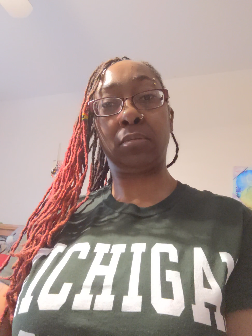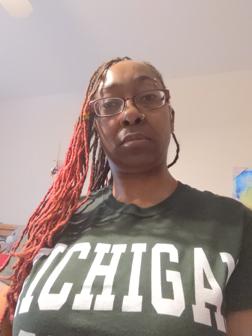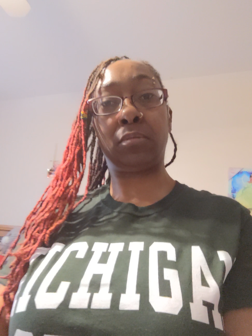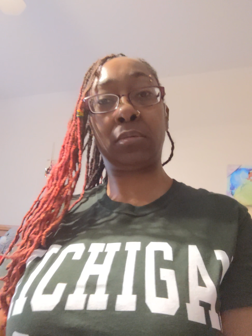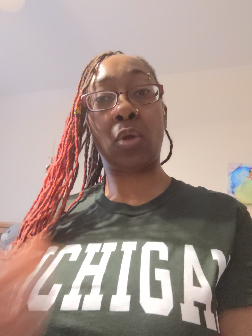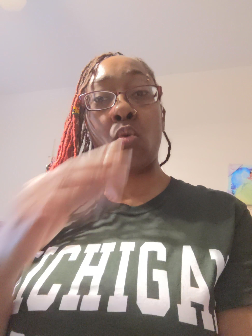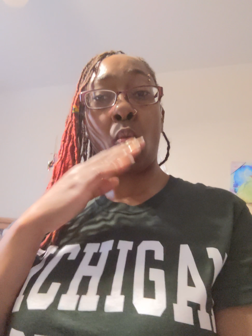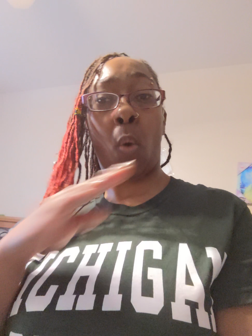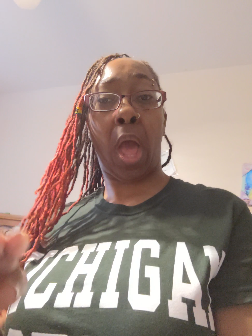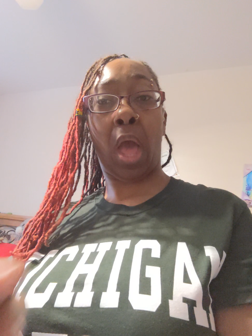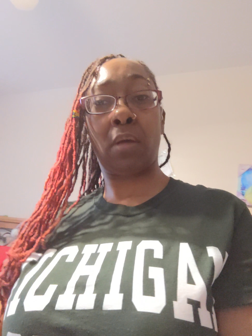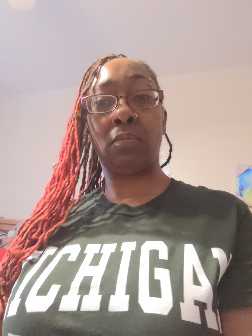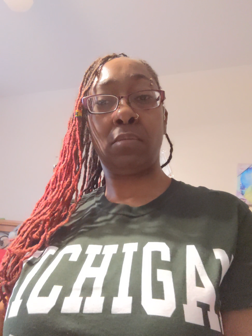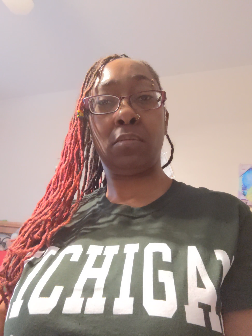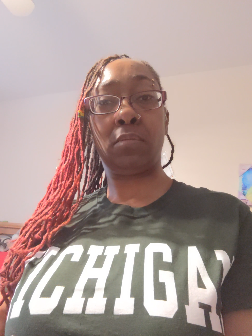quiet